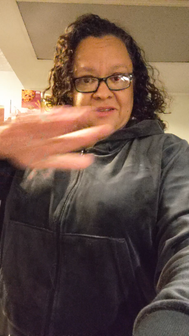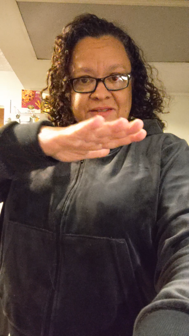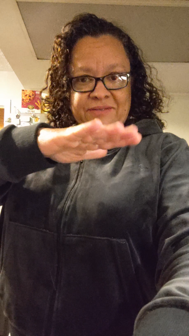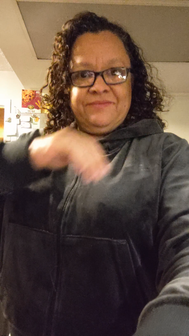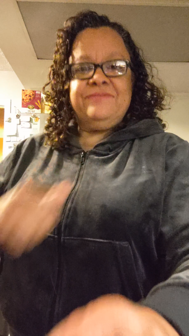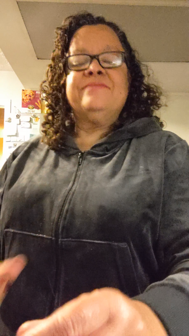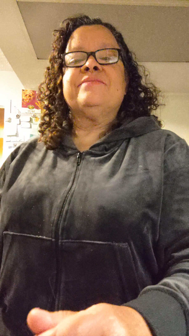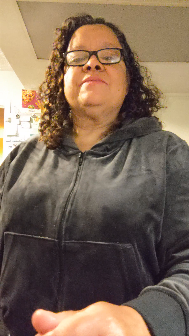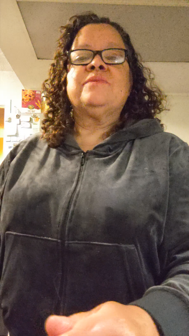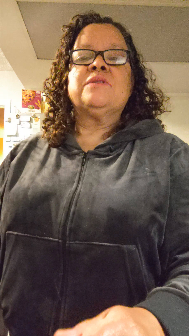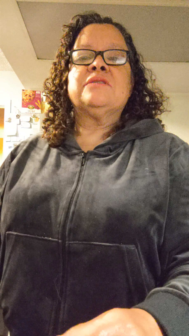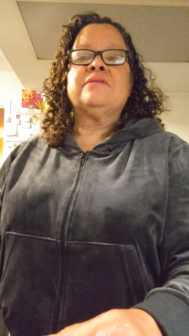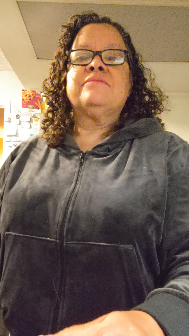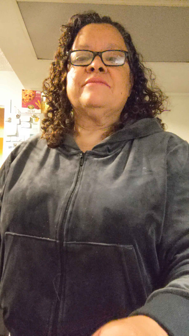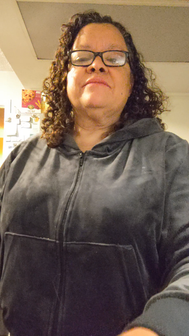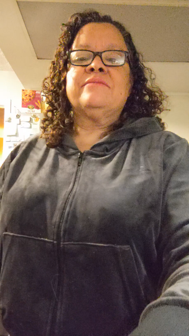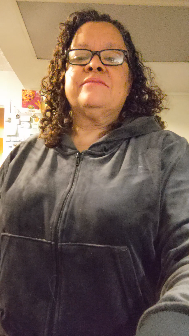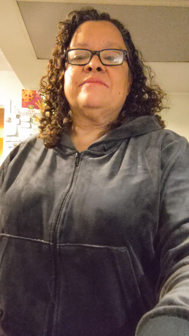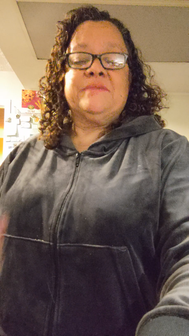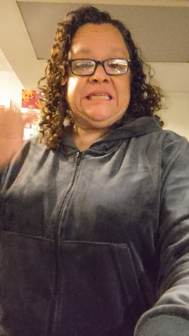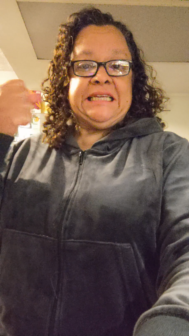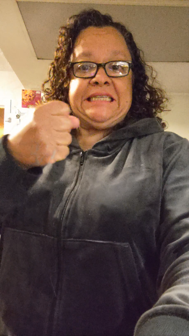hit